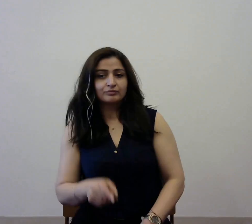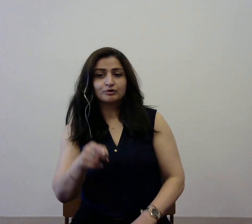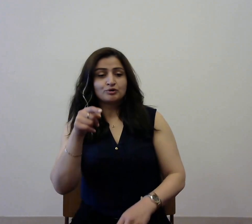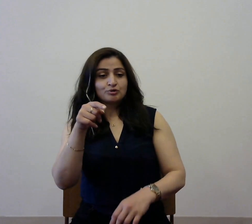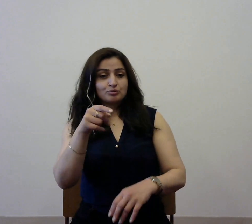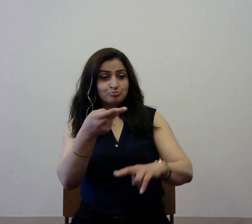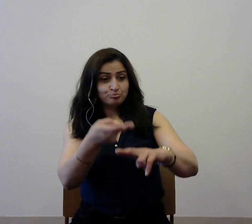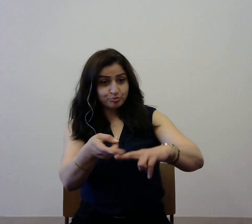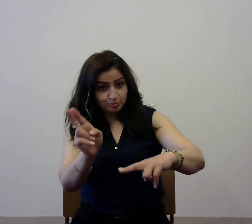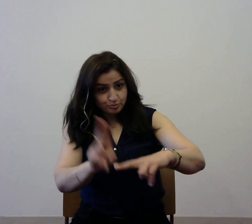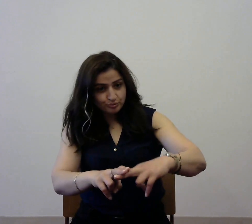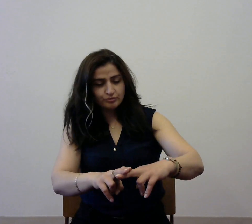bu